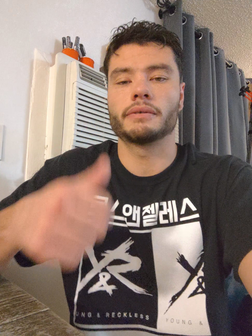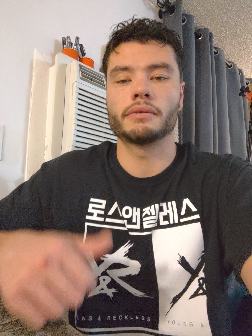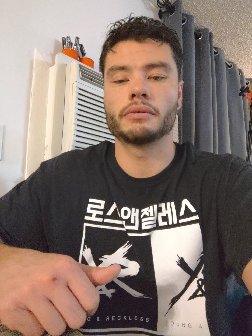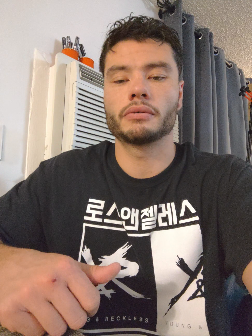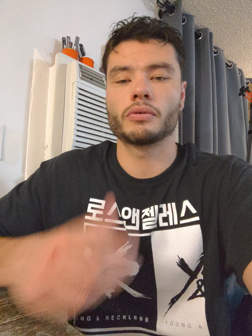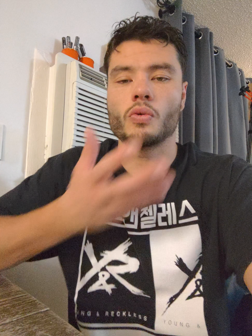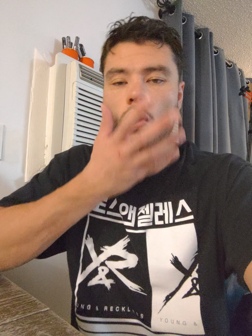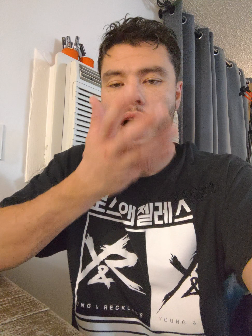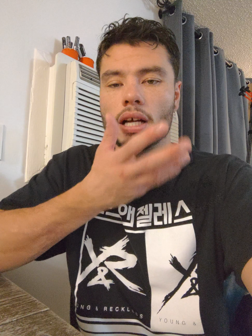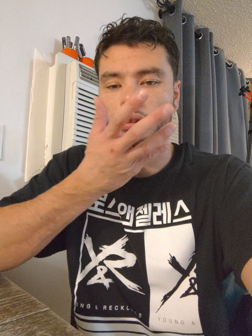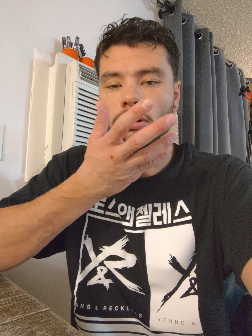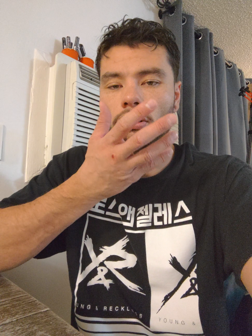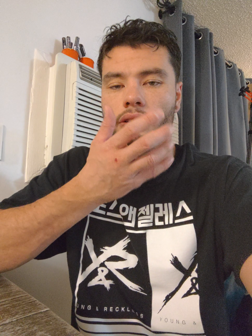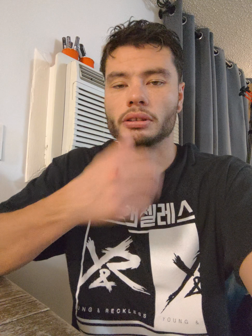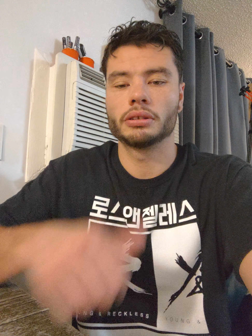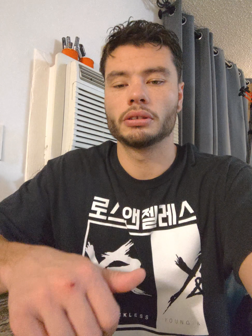grass